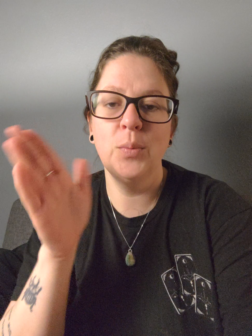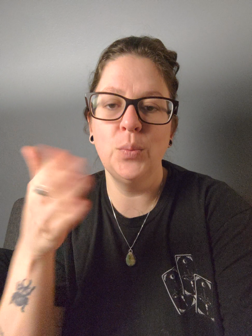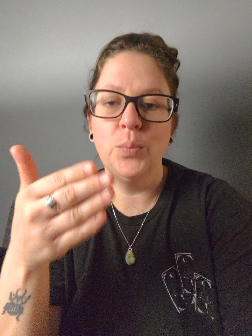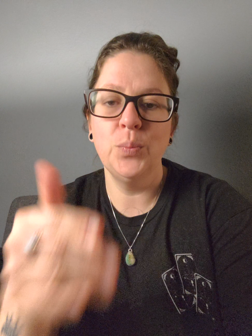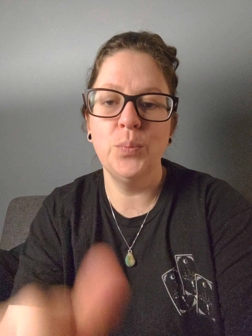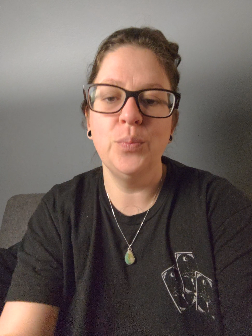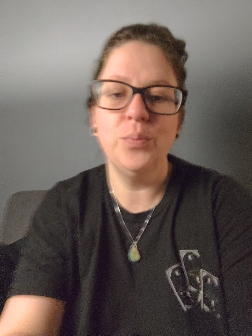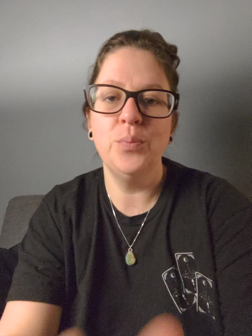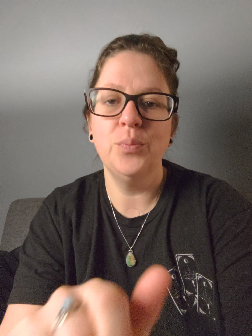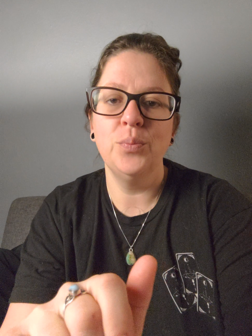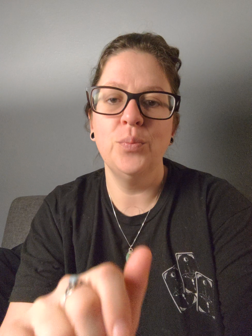bedroom